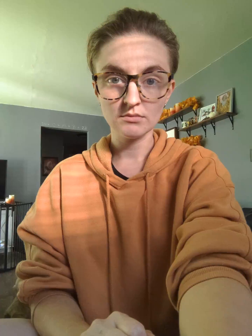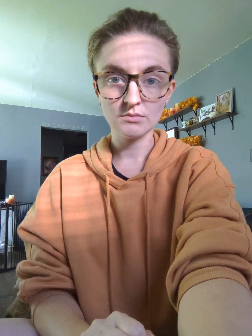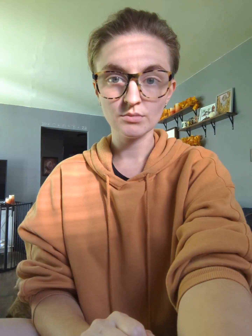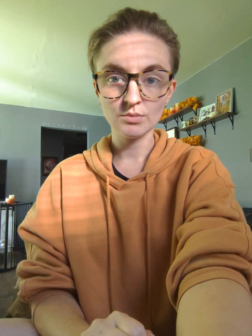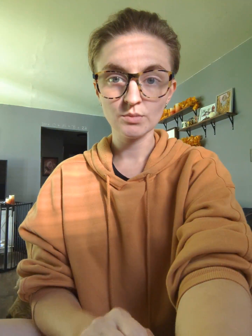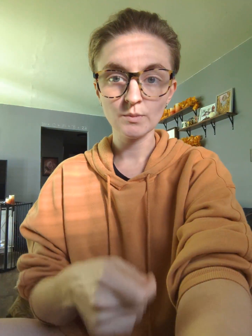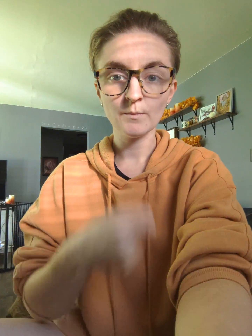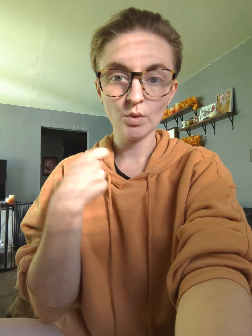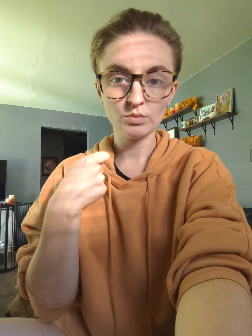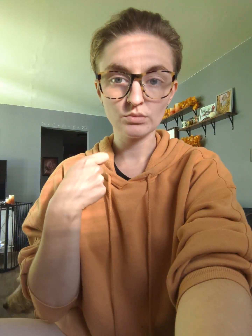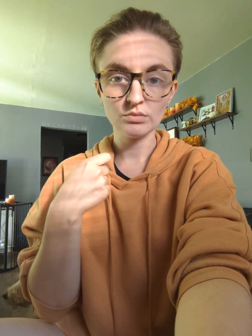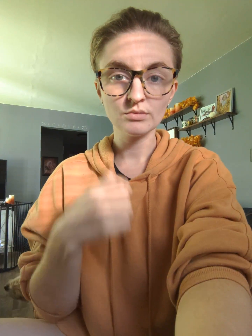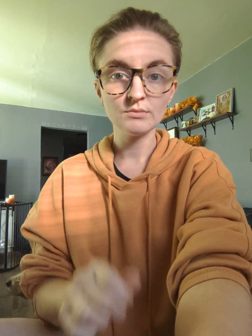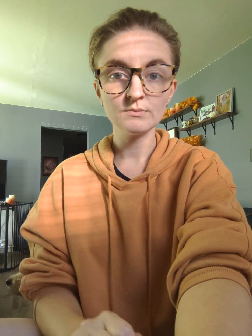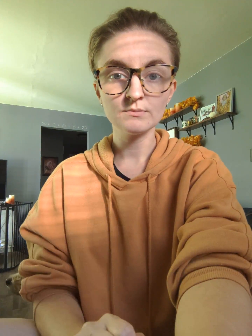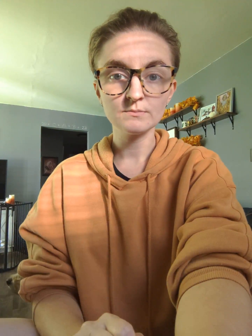pull